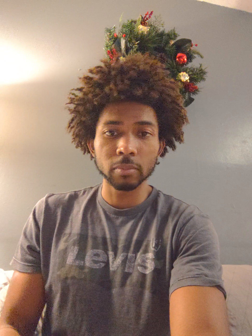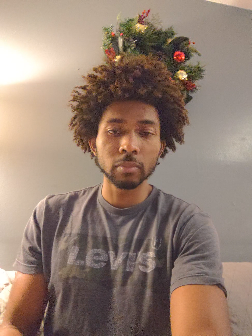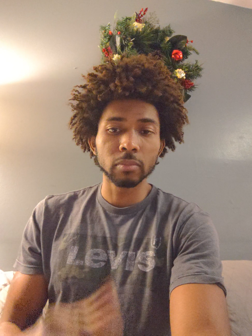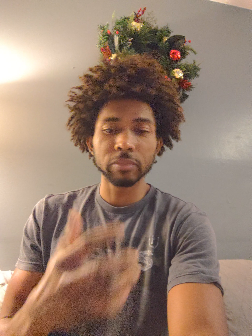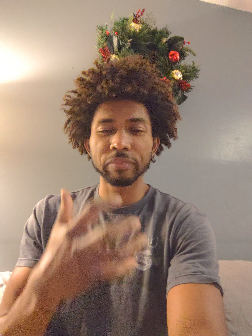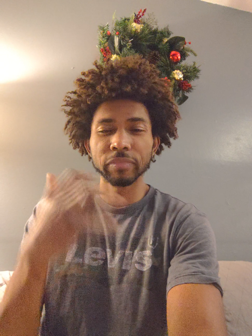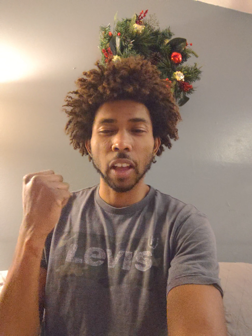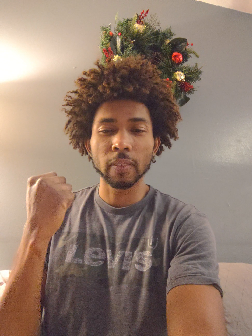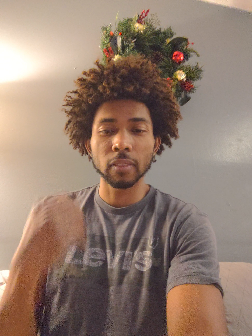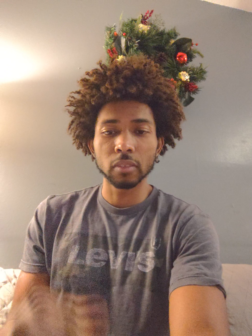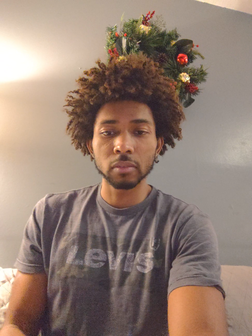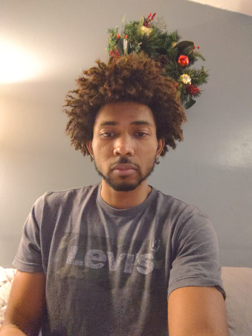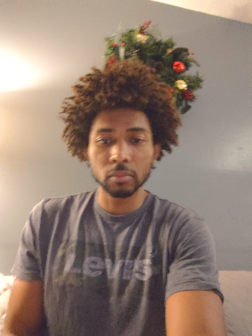fast